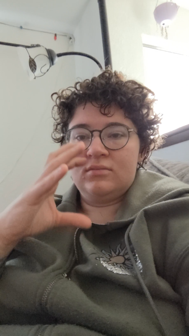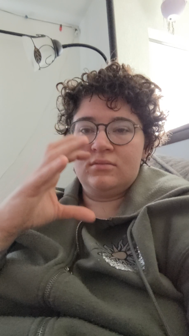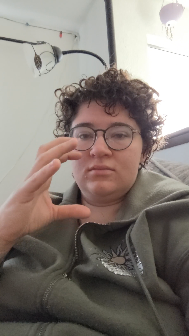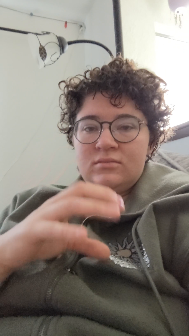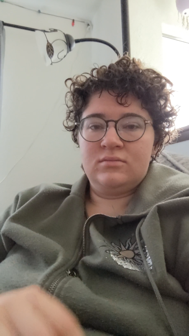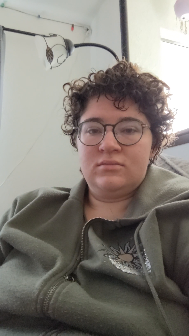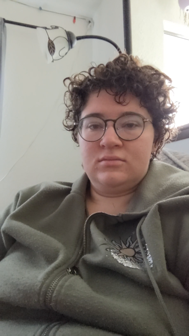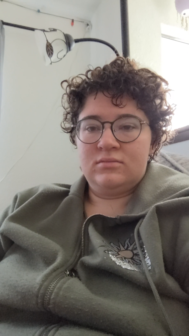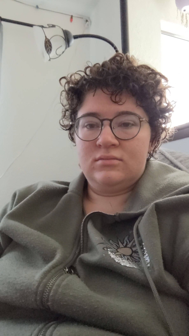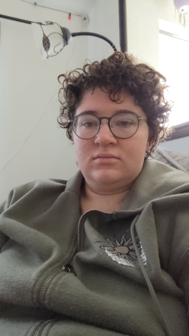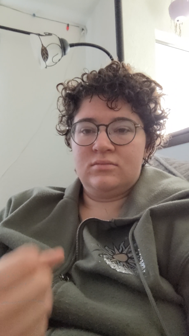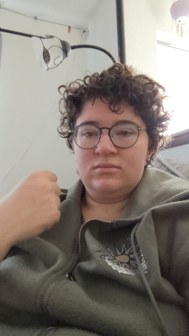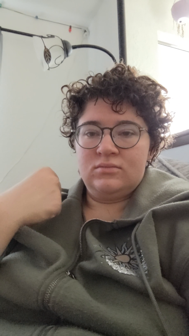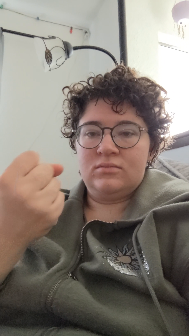drive